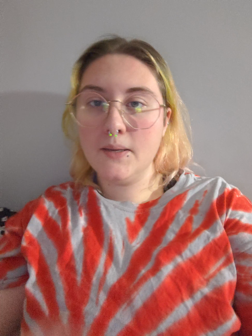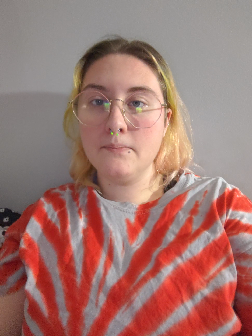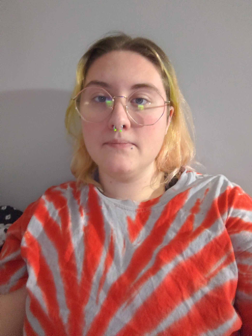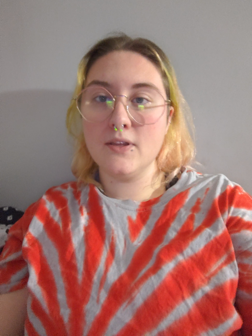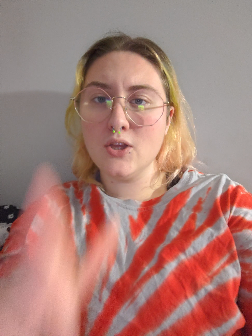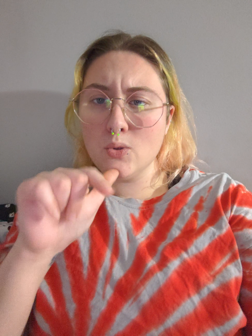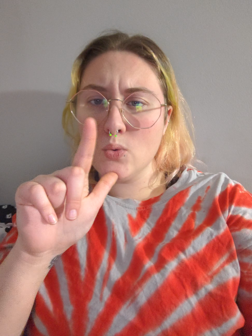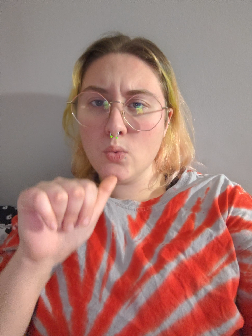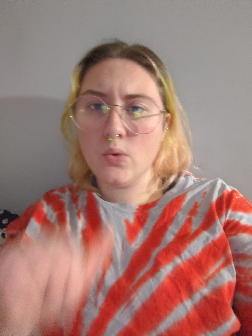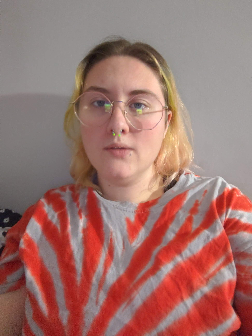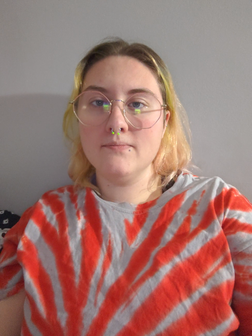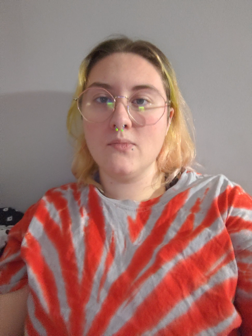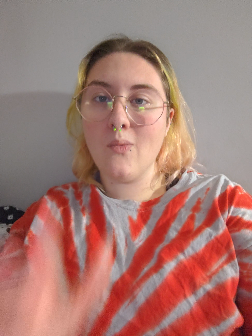who